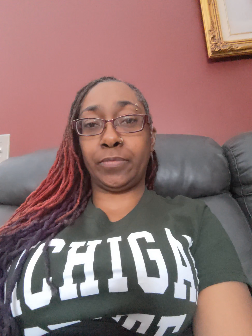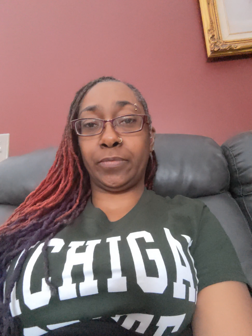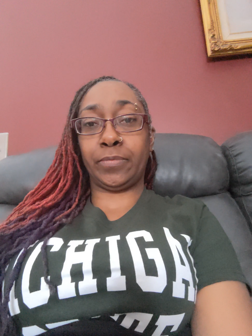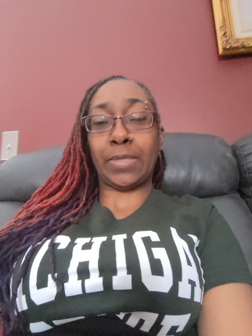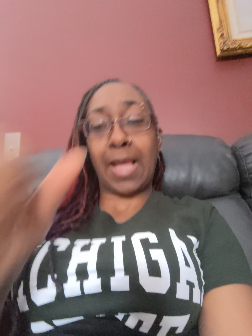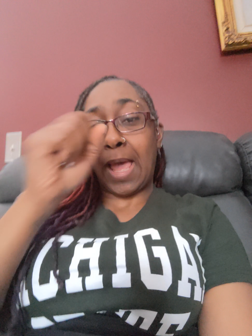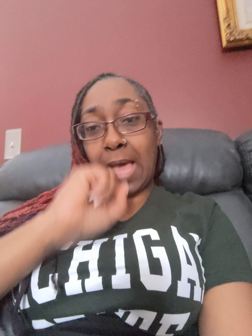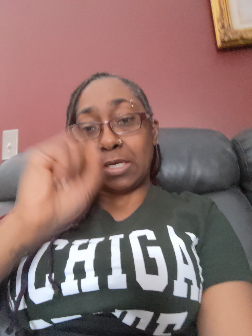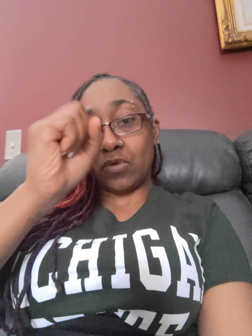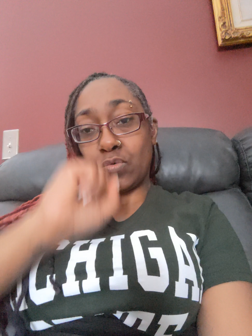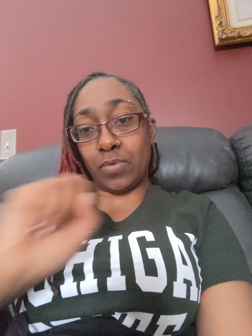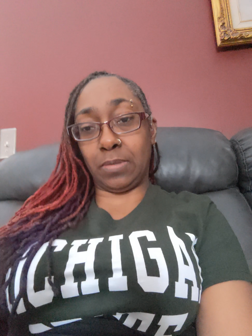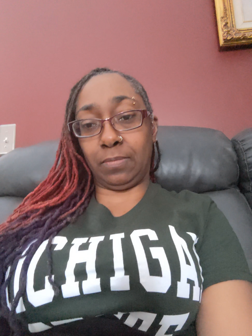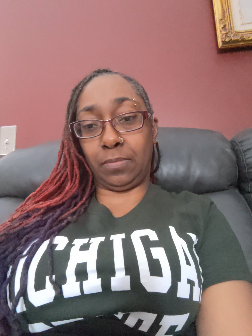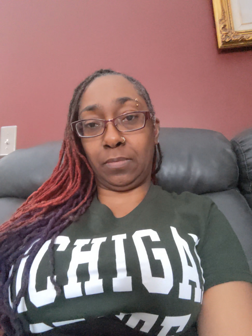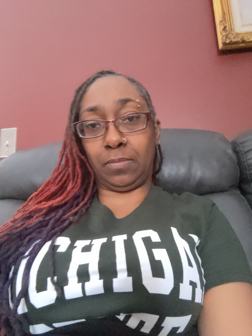ice cream